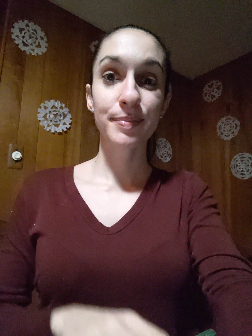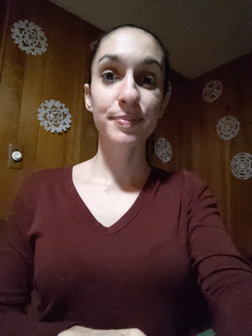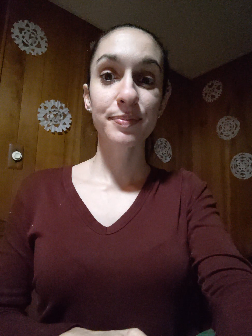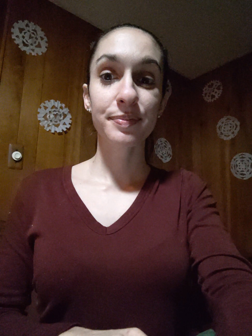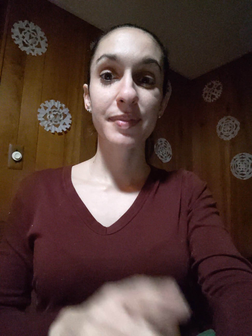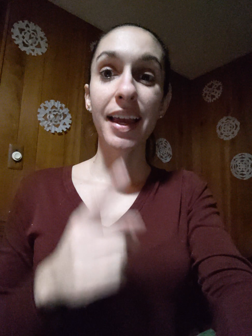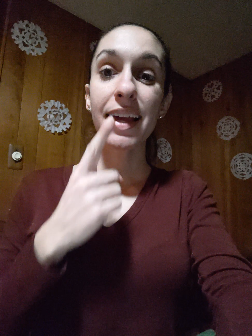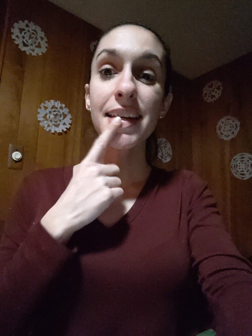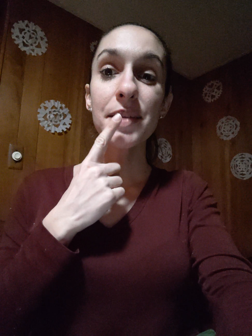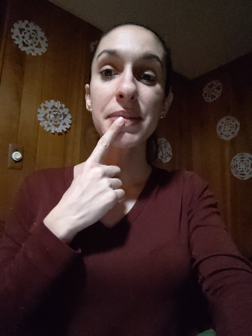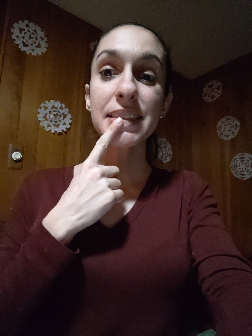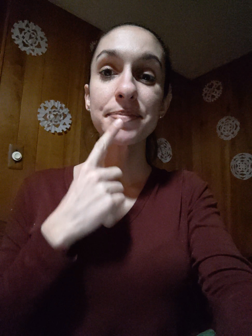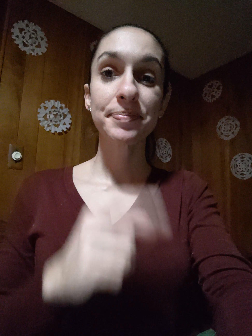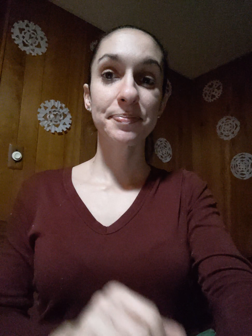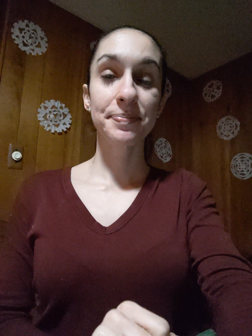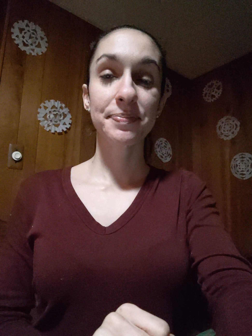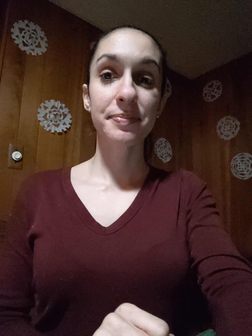lips